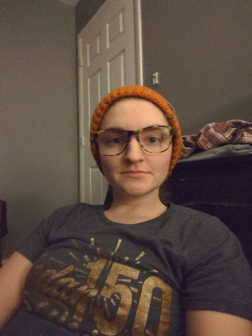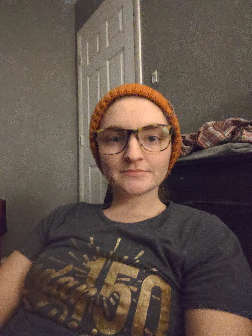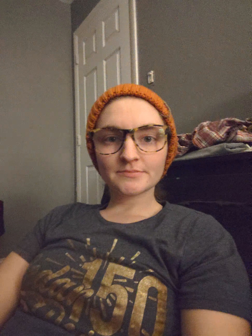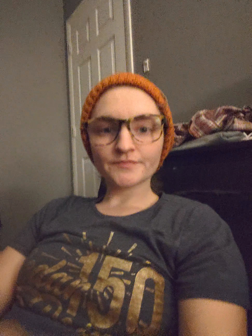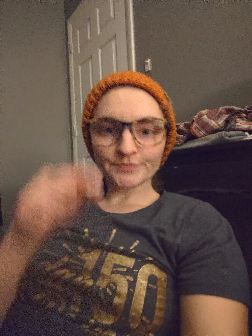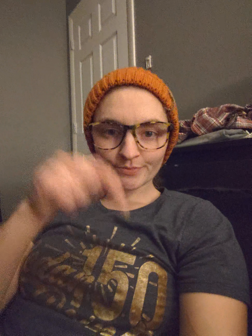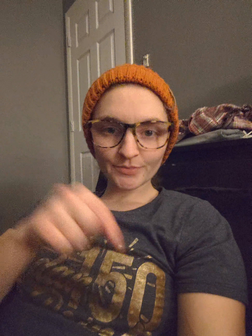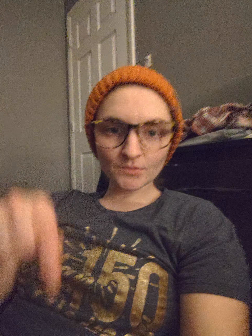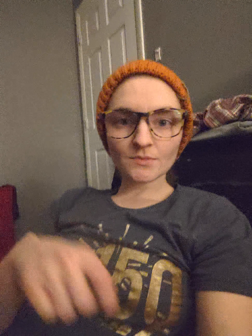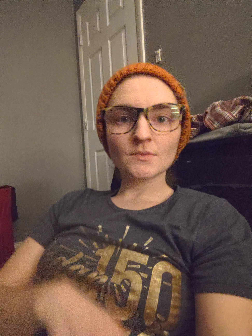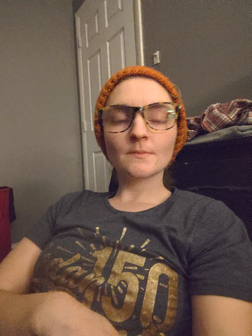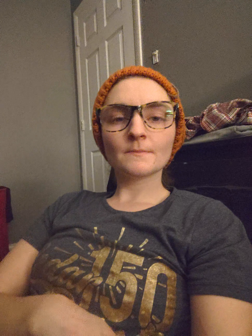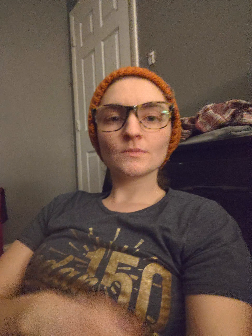feet